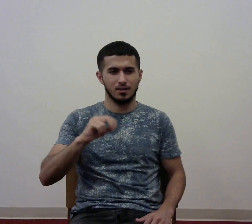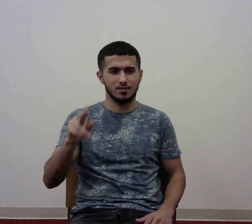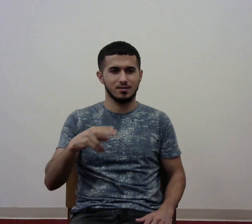D